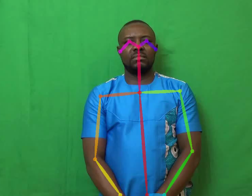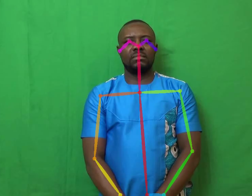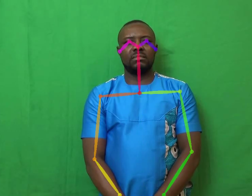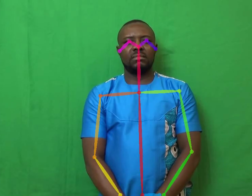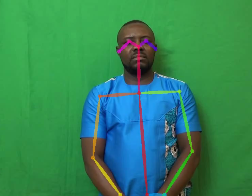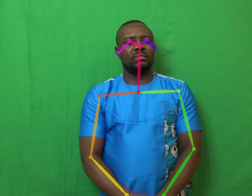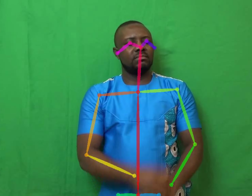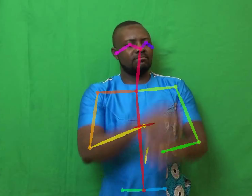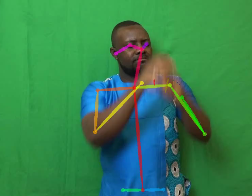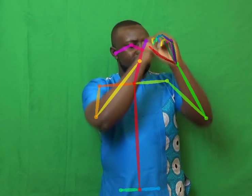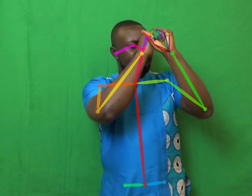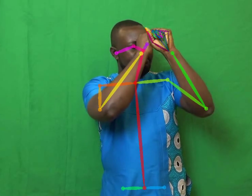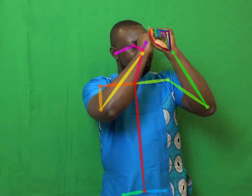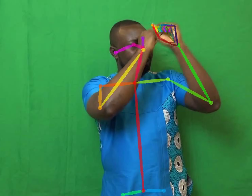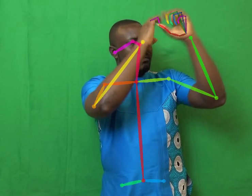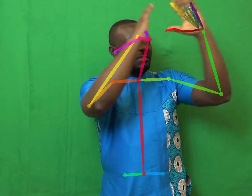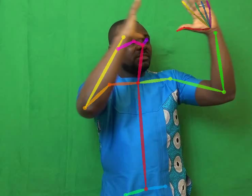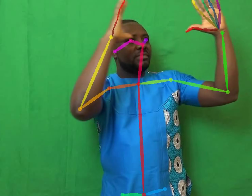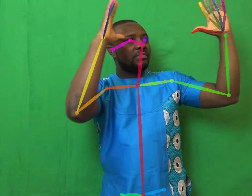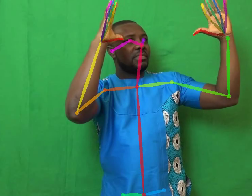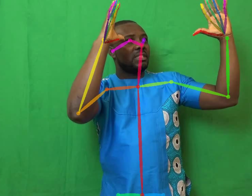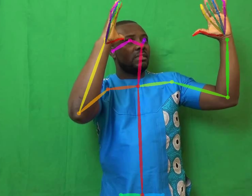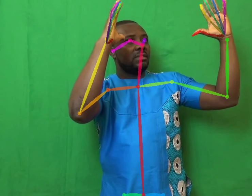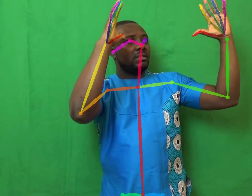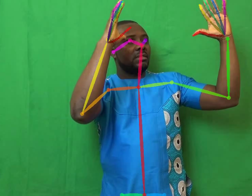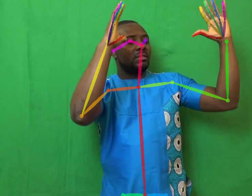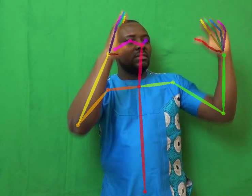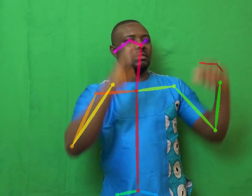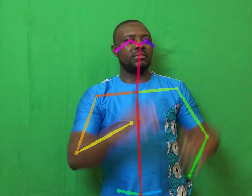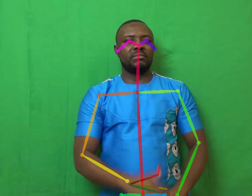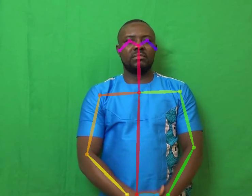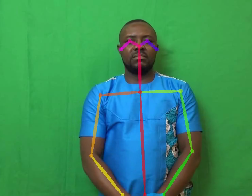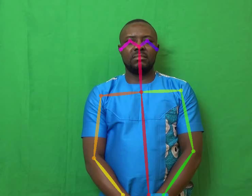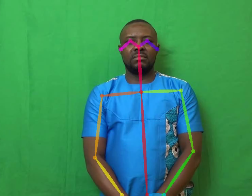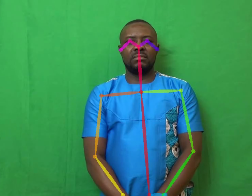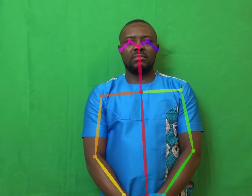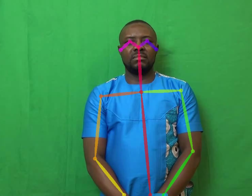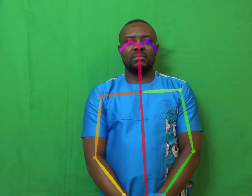vision